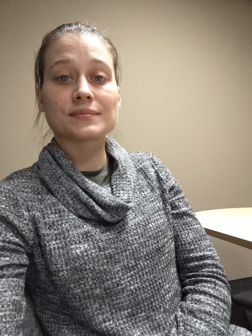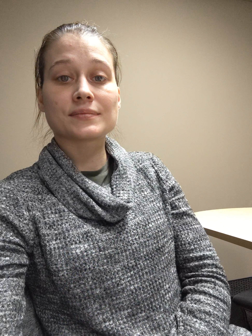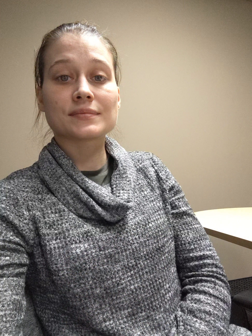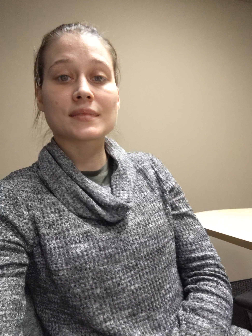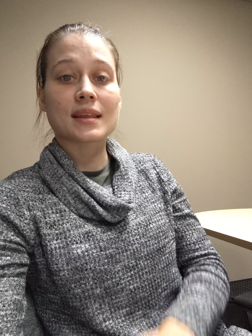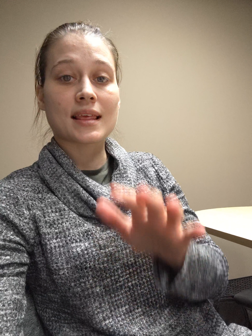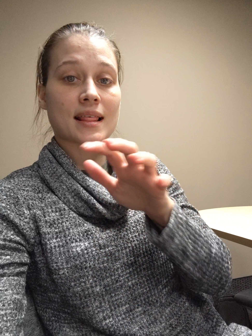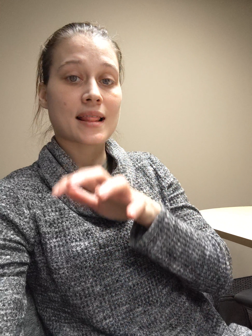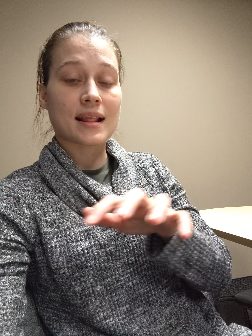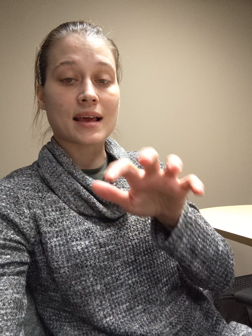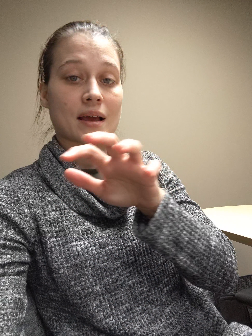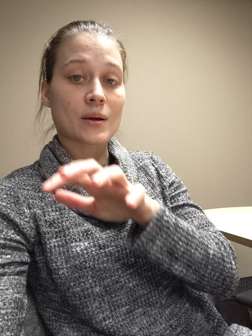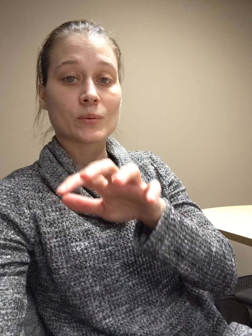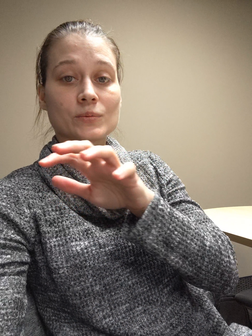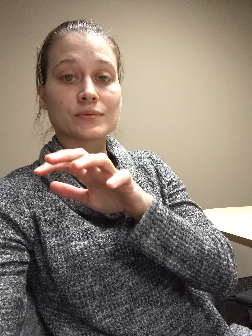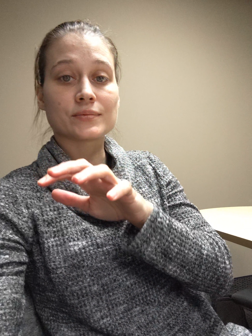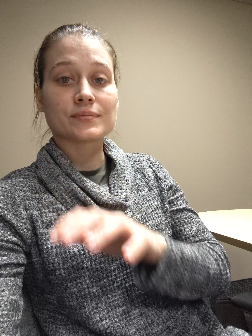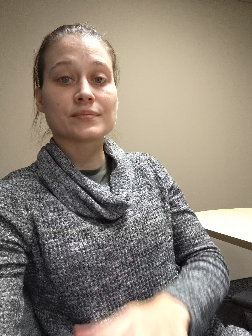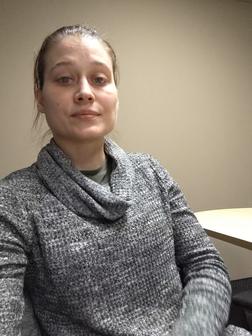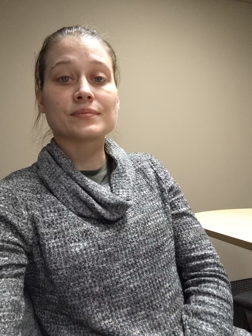cloud